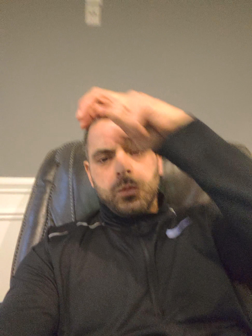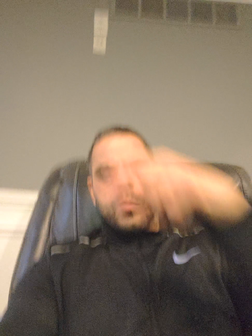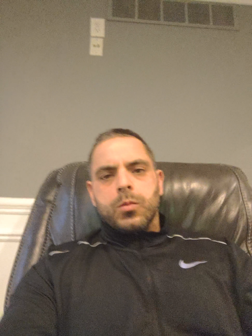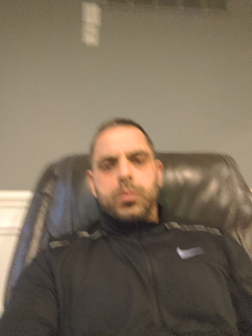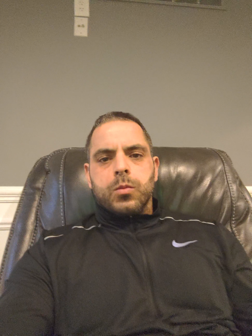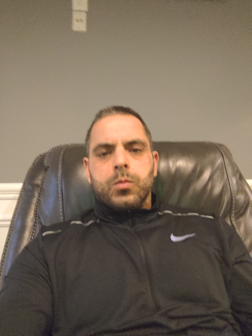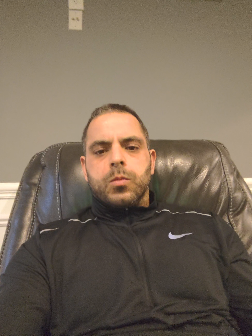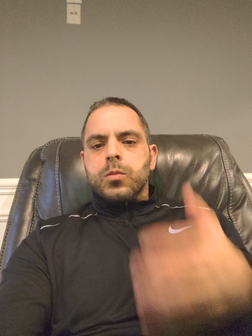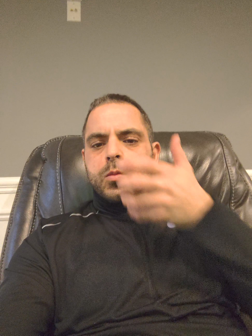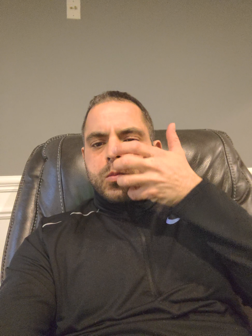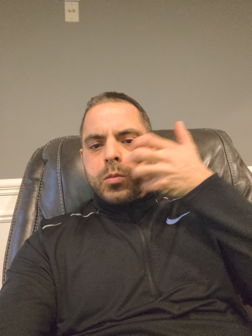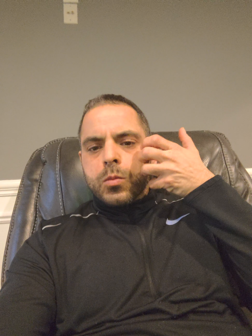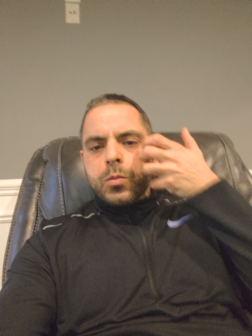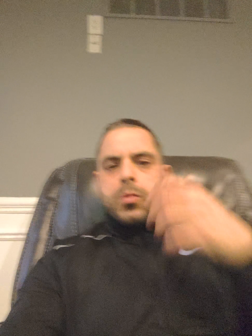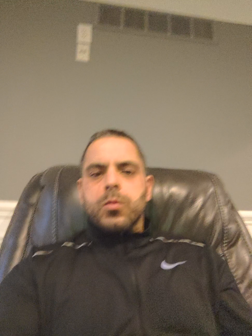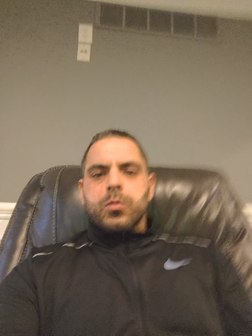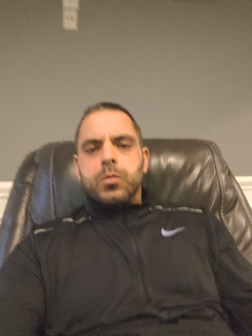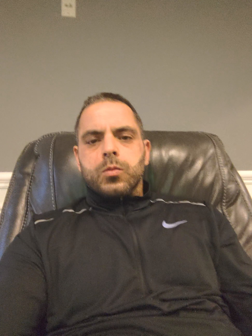tiger